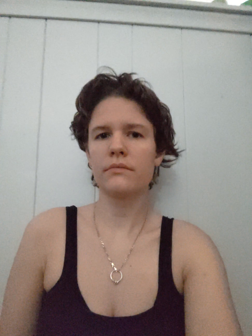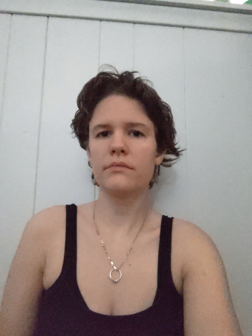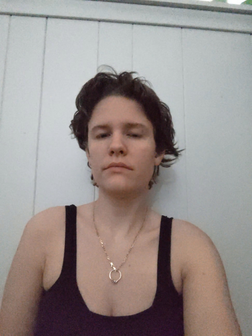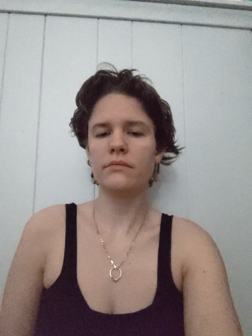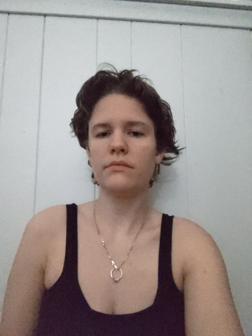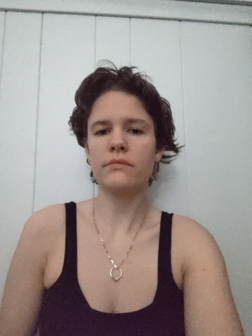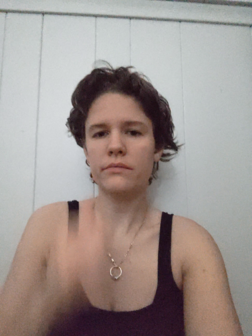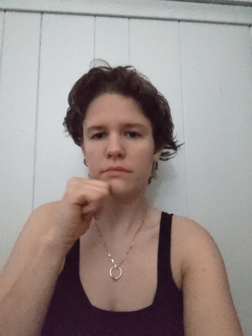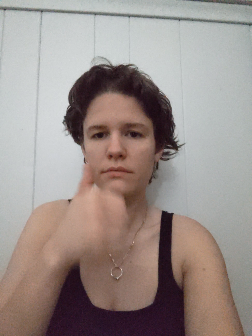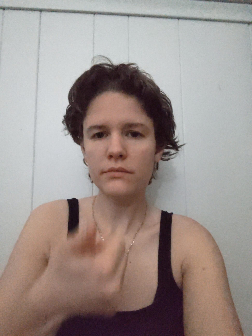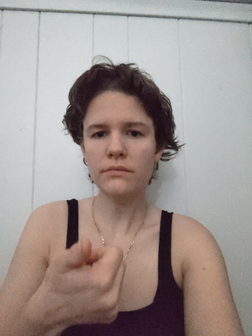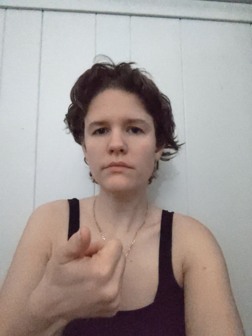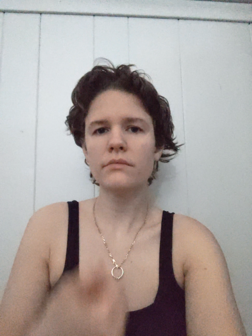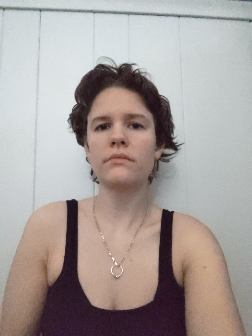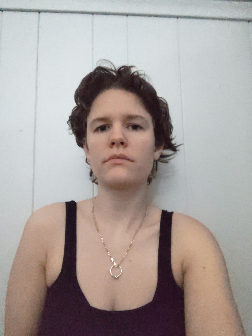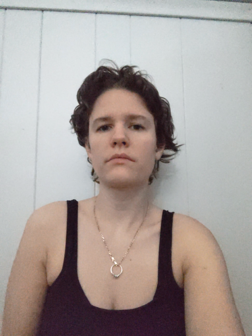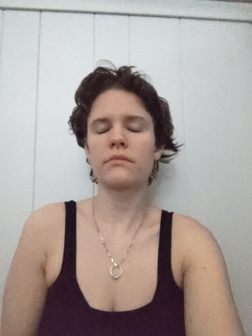tomorrow